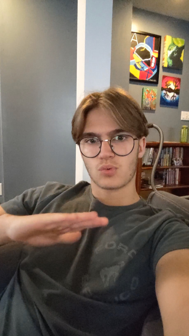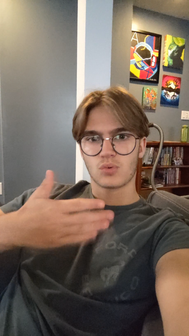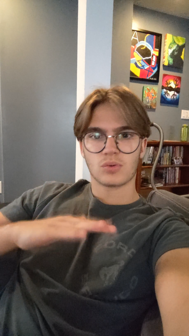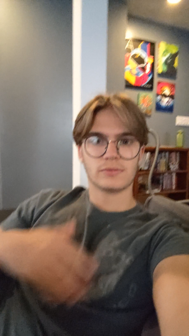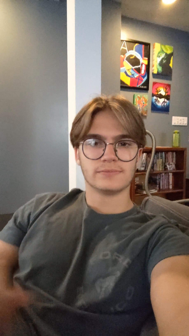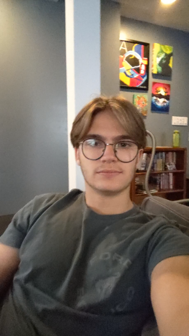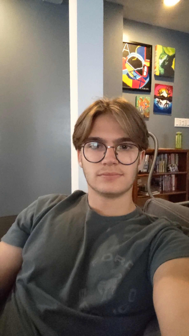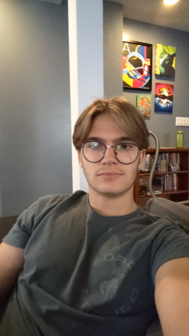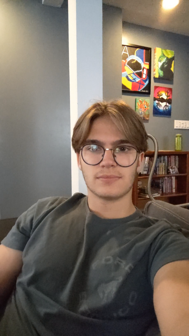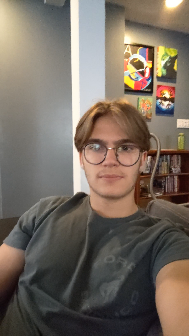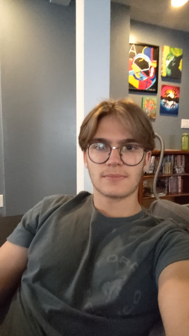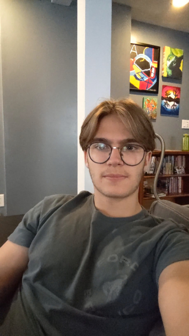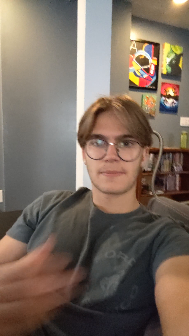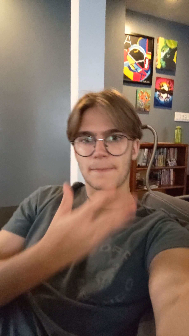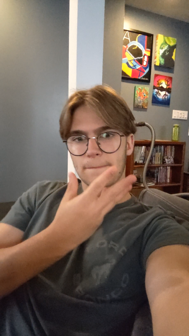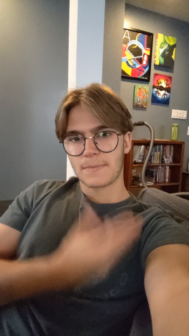poor